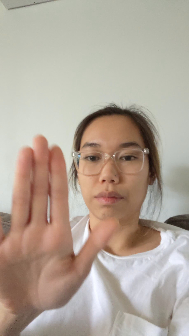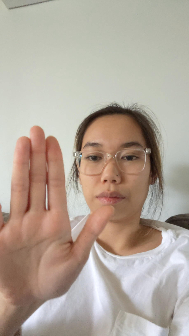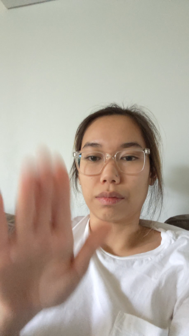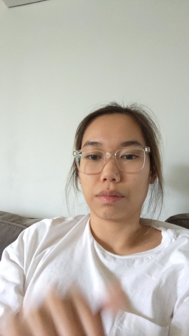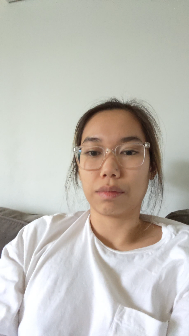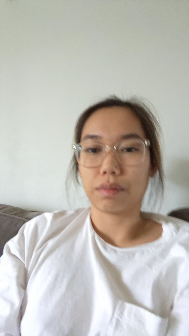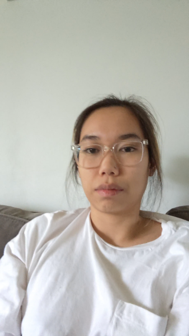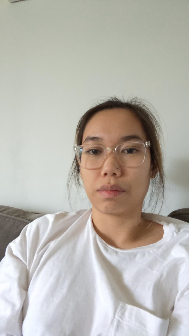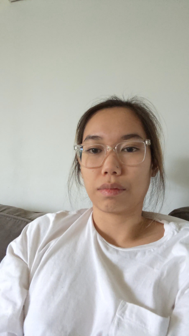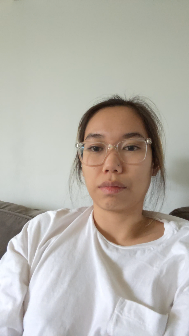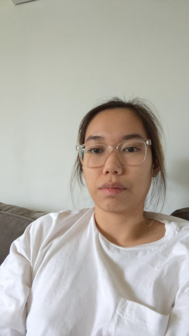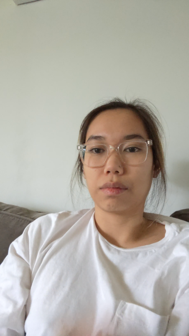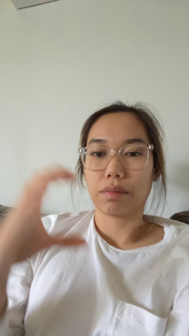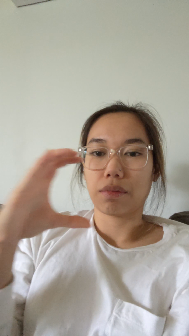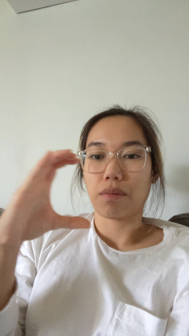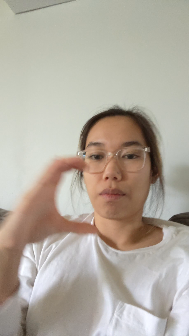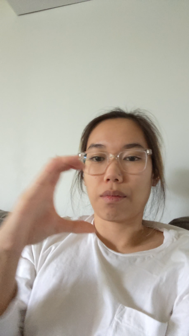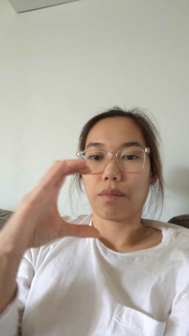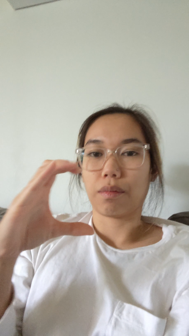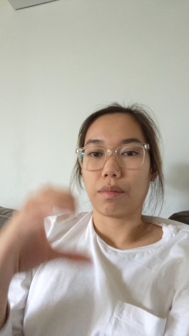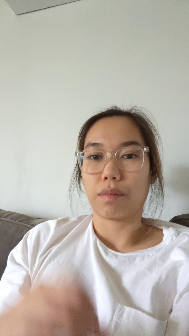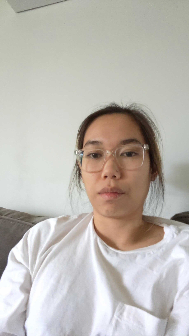ball